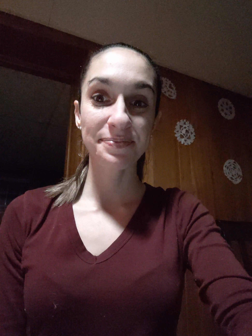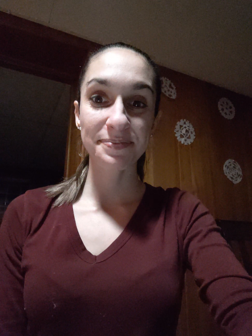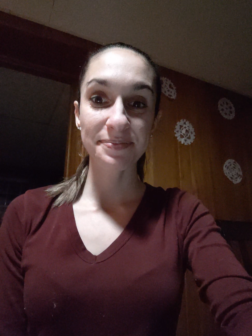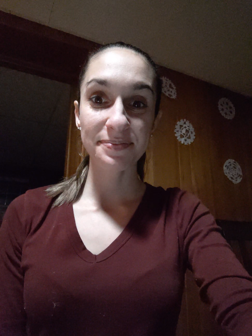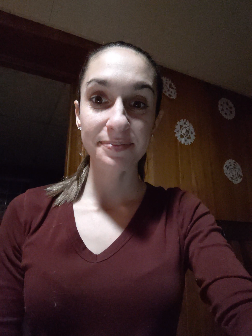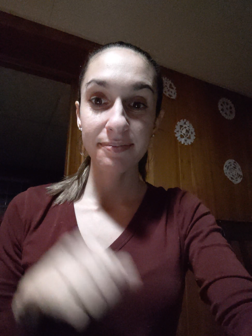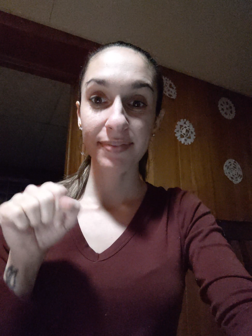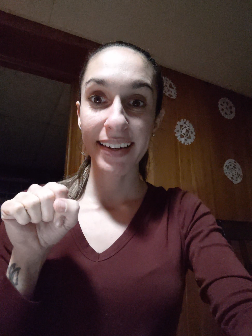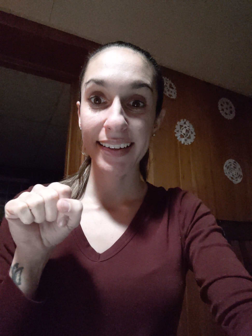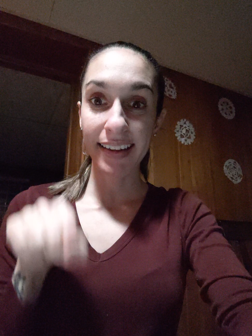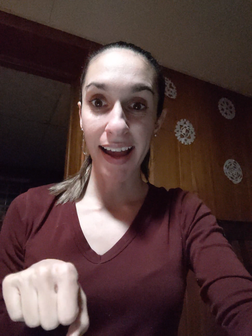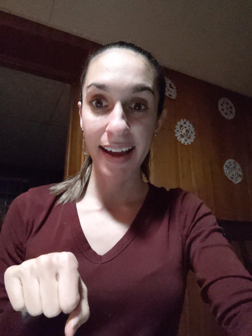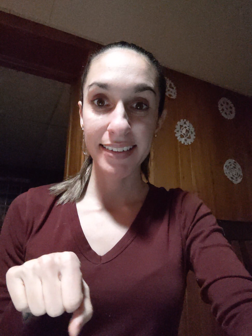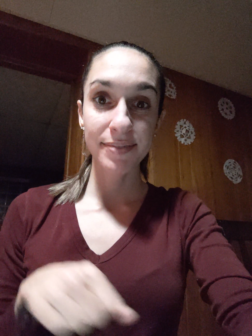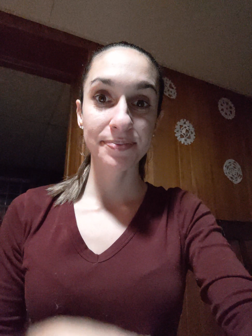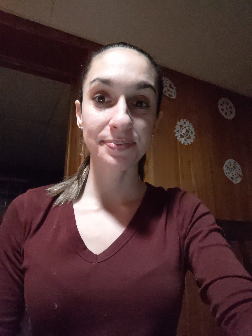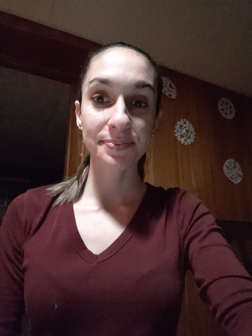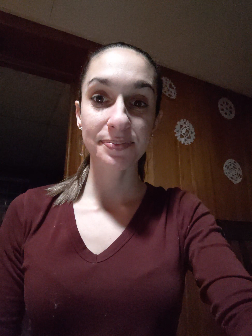can